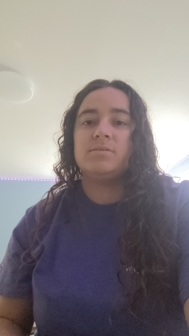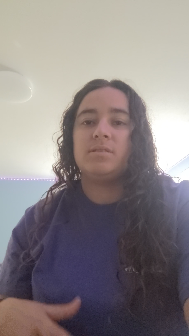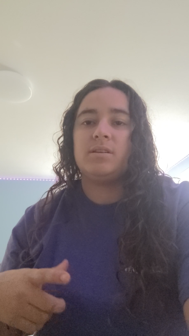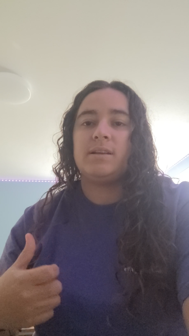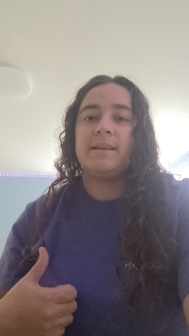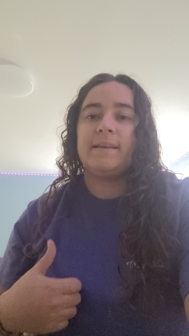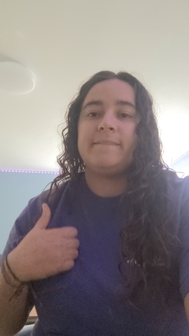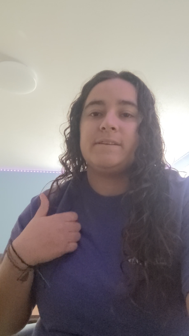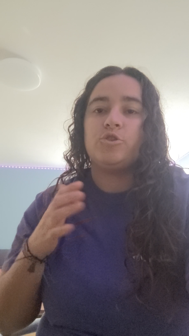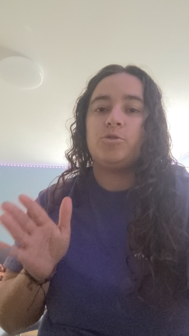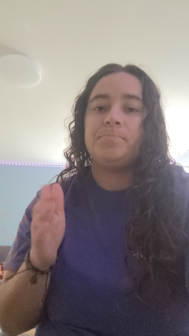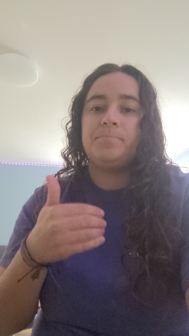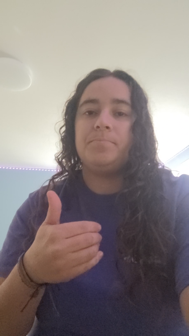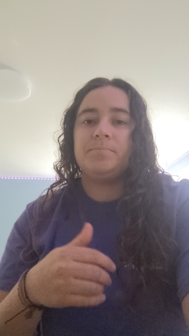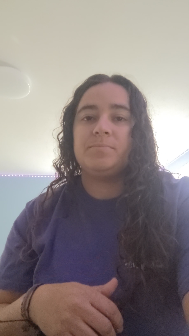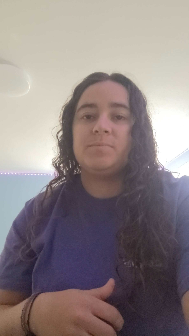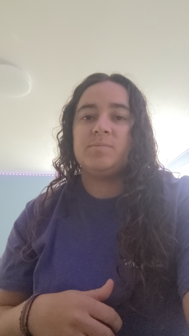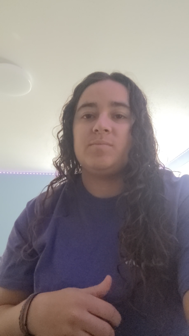living room